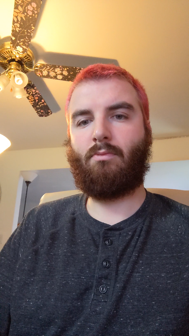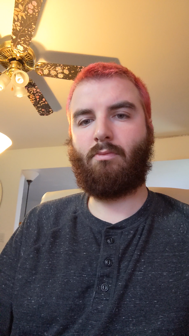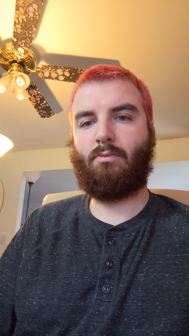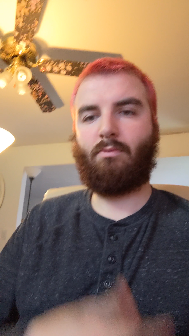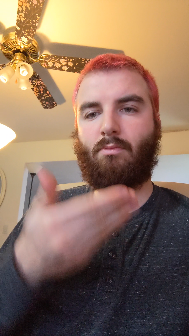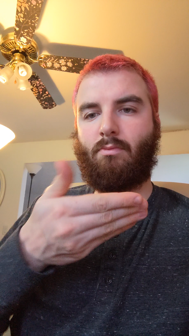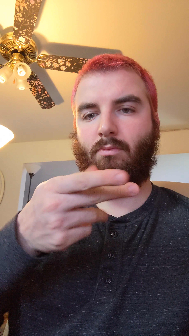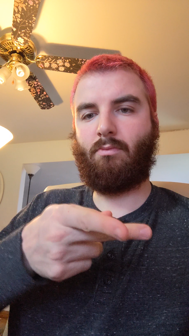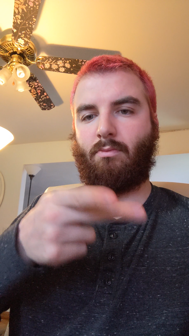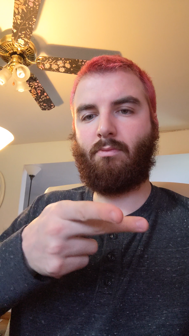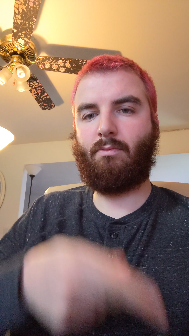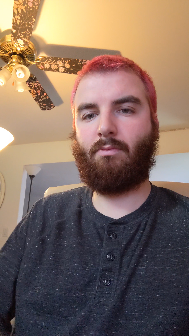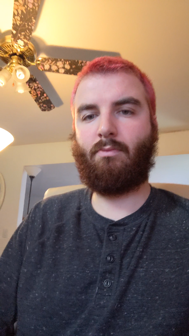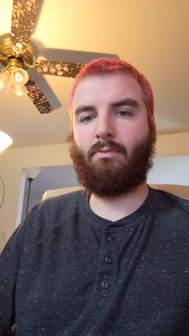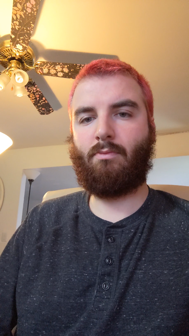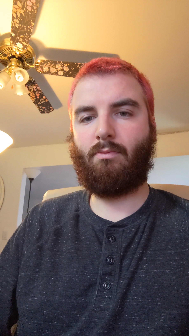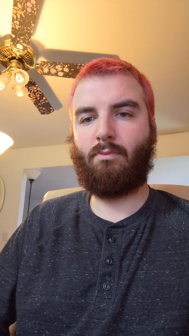babysitter